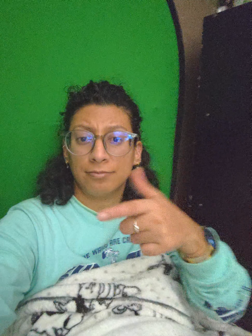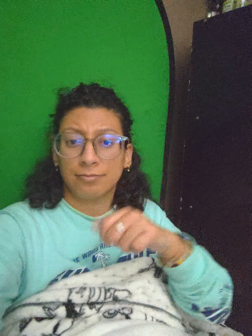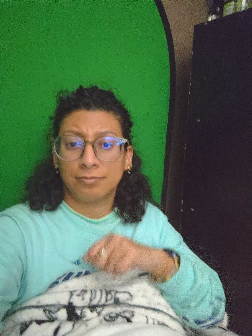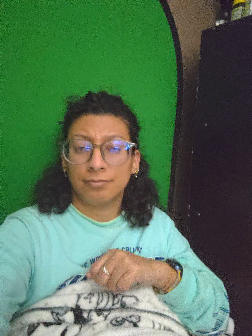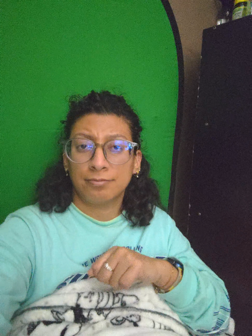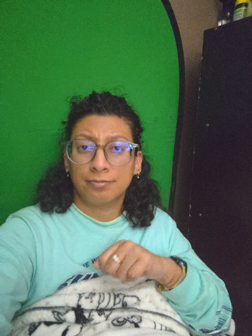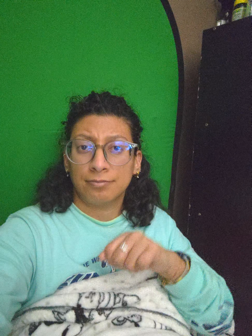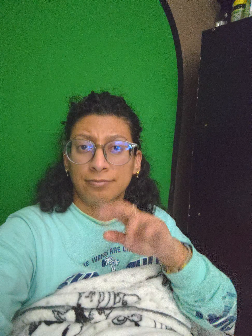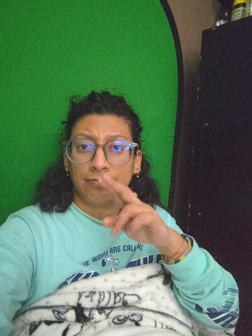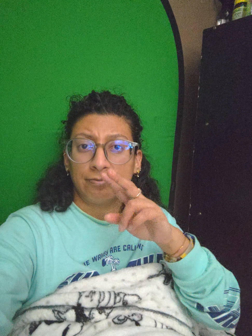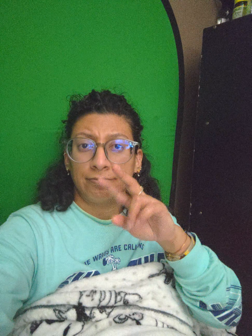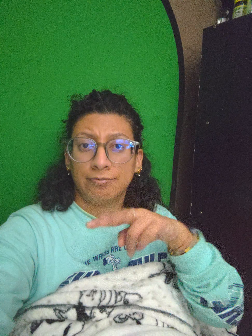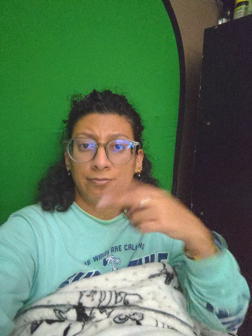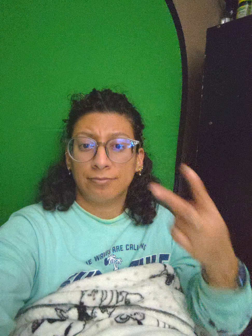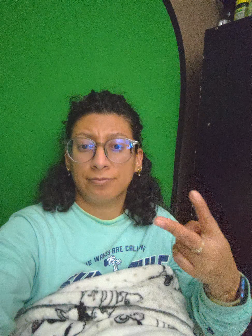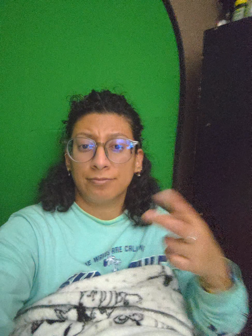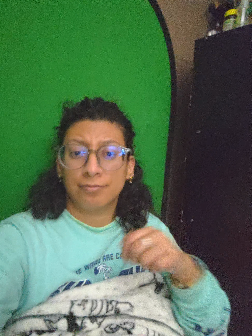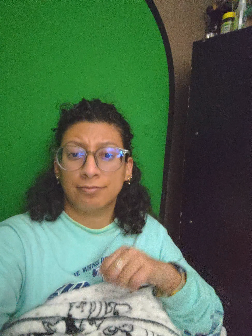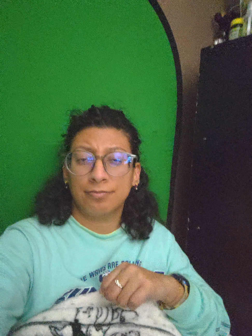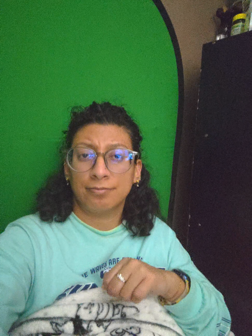fall